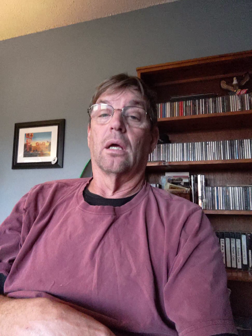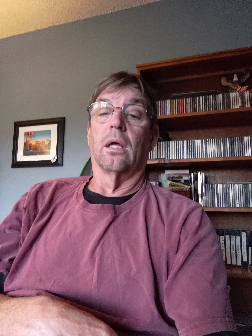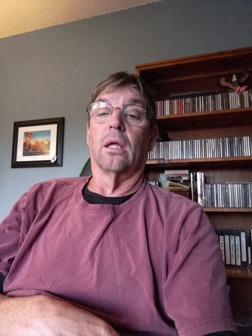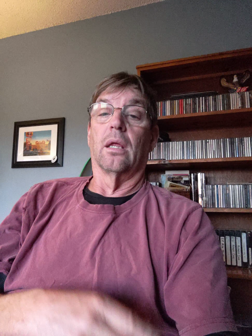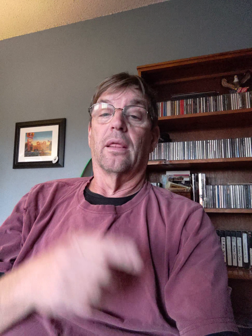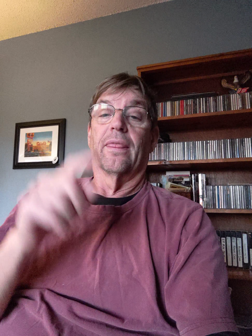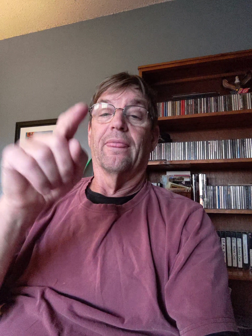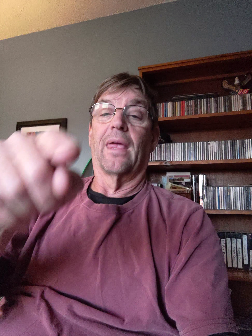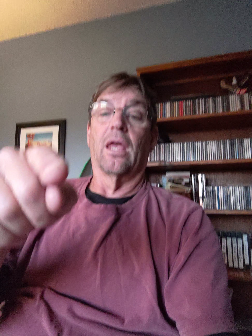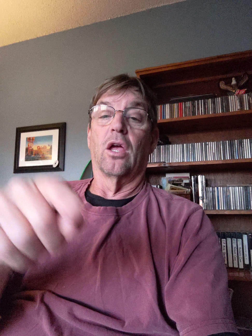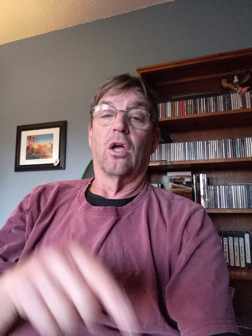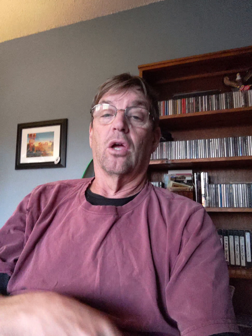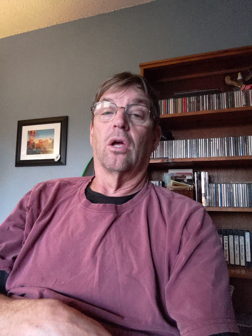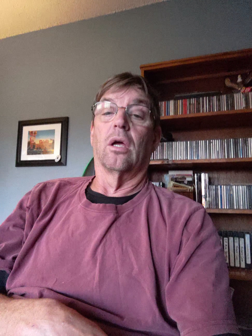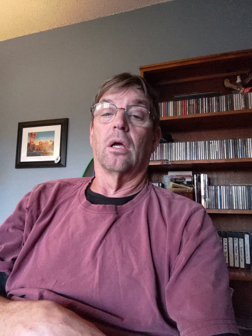there